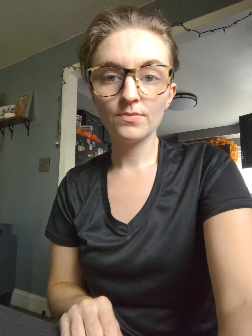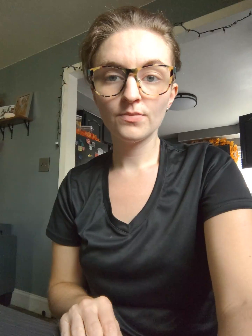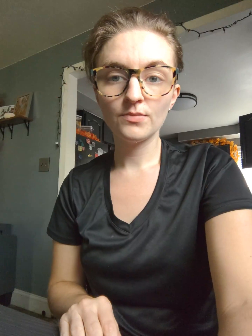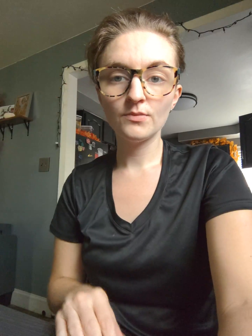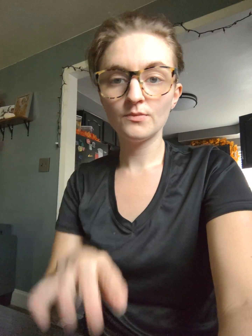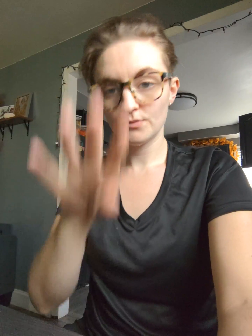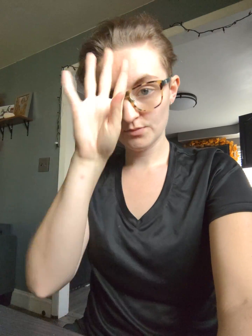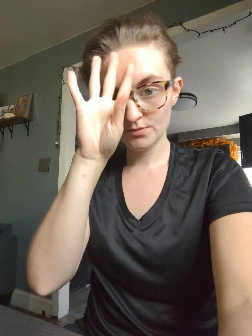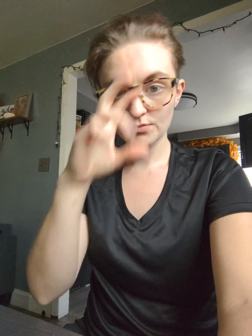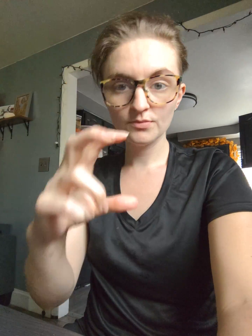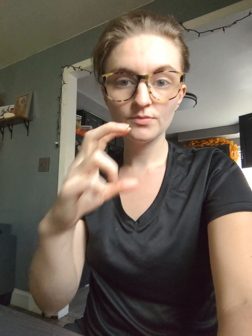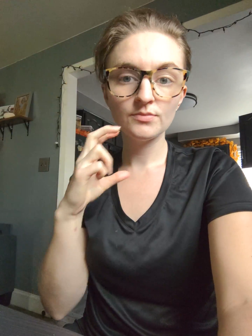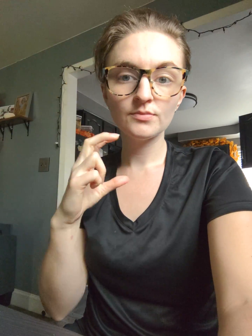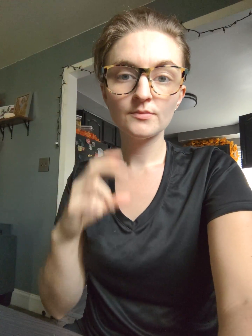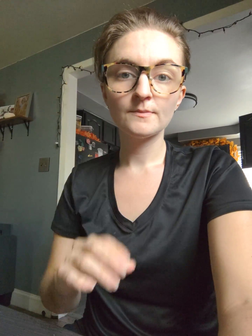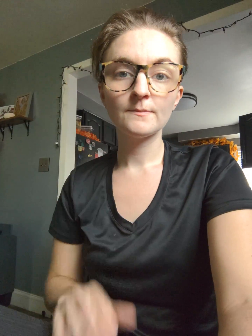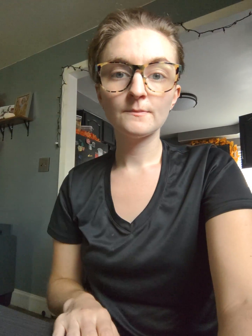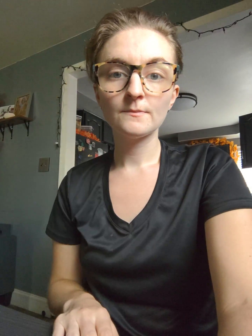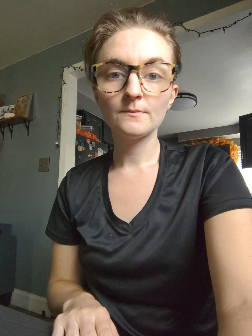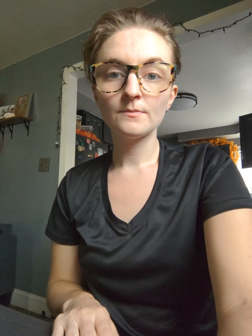fire truck